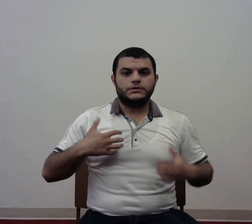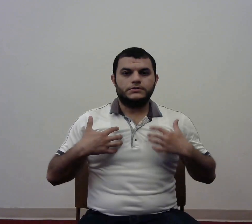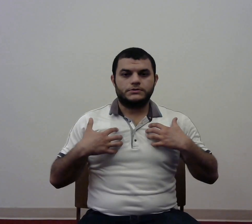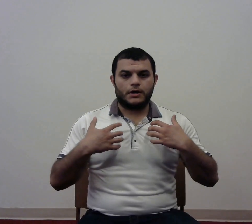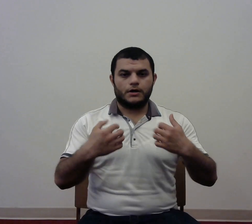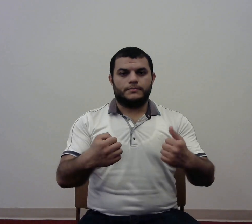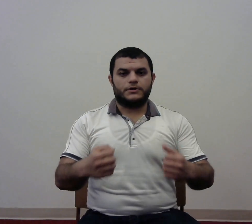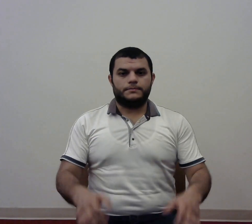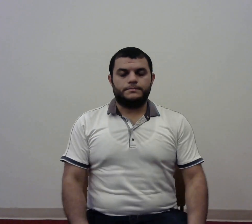salam